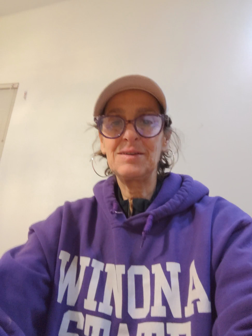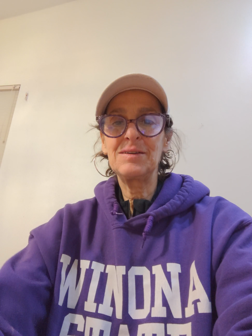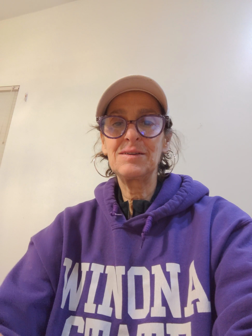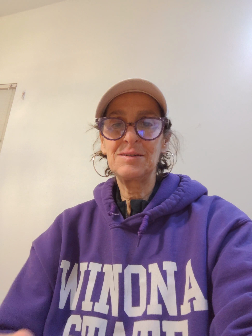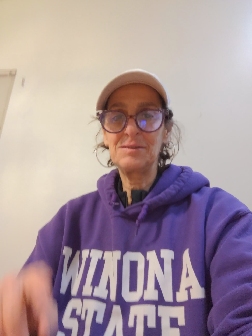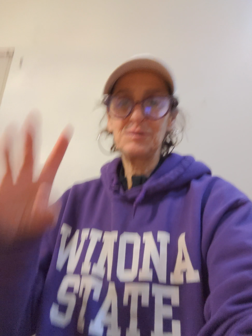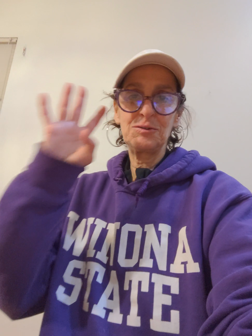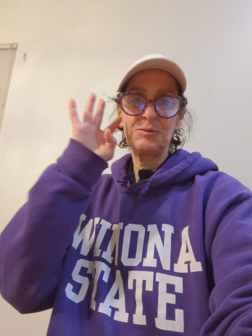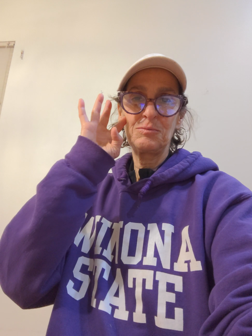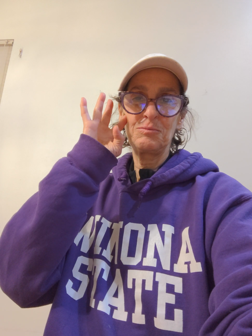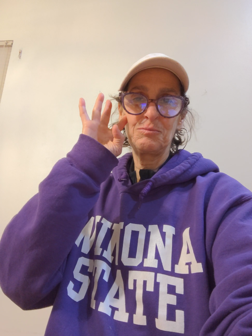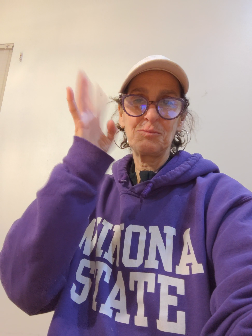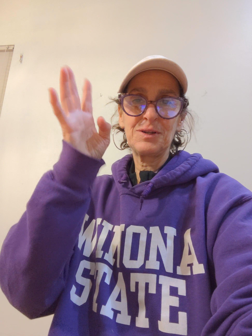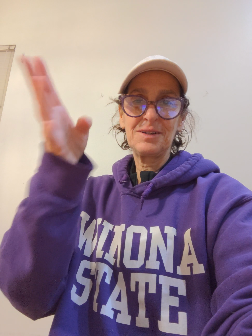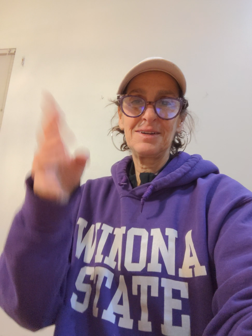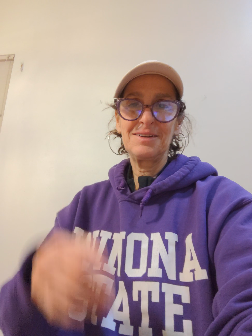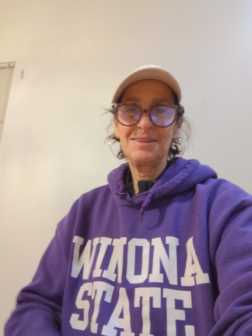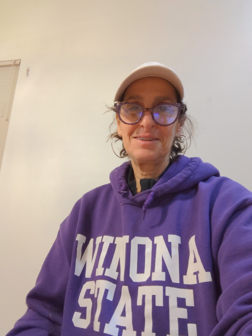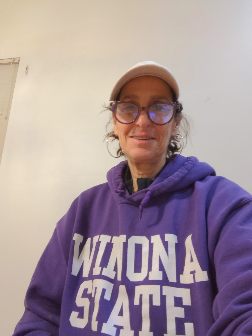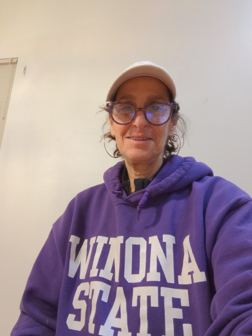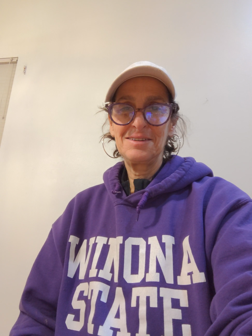pretend